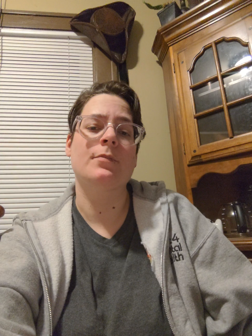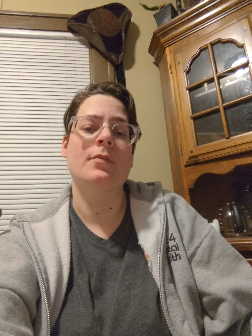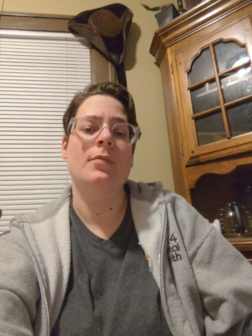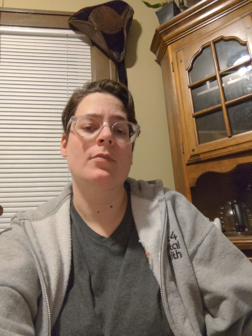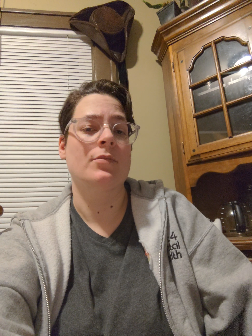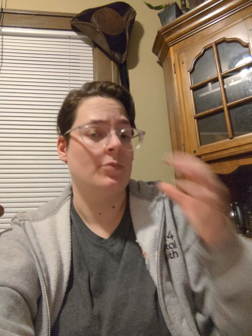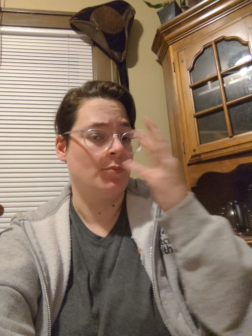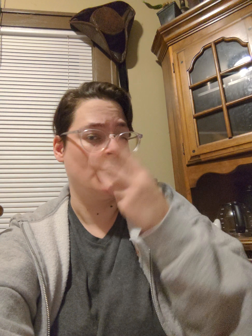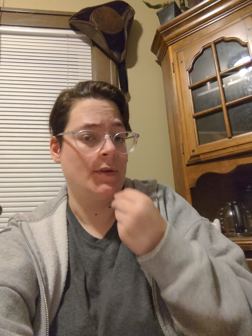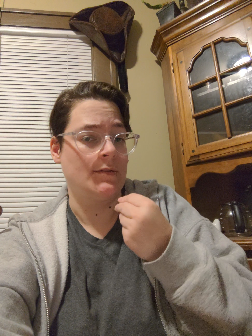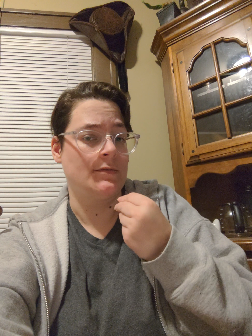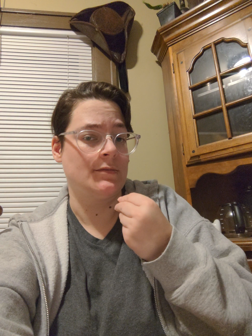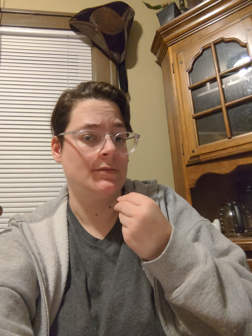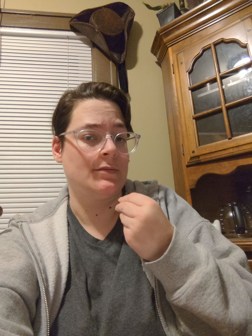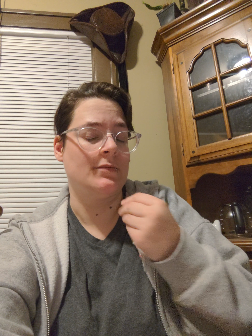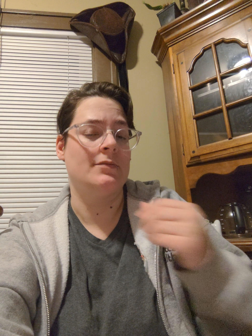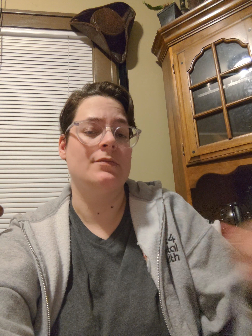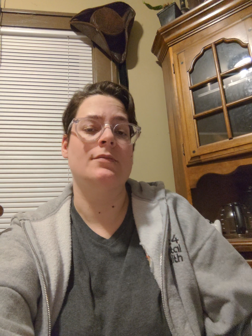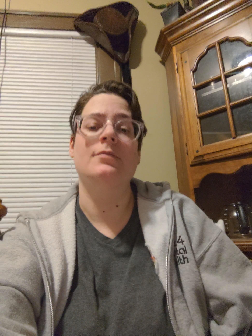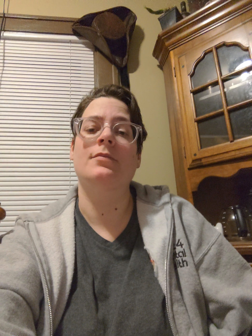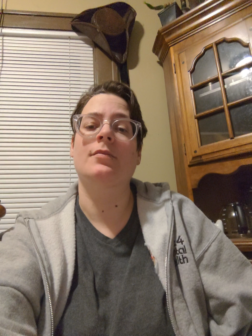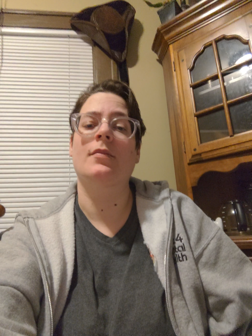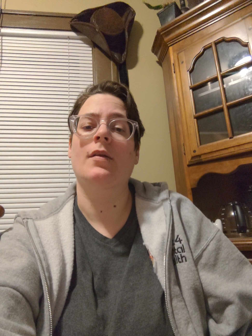pretty